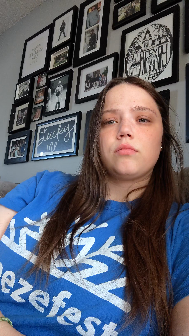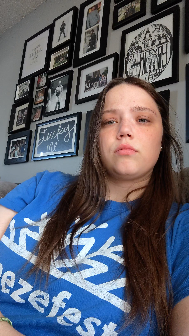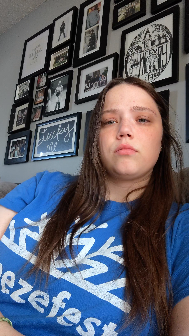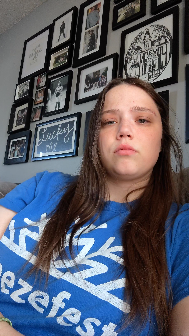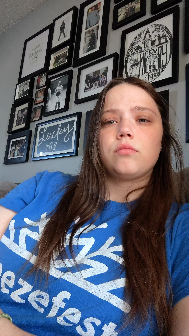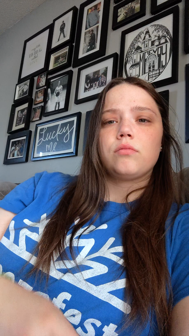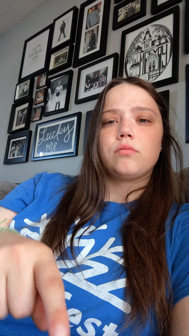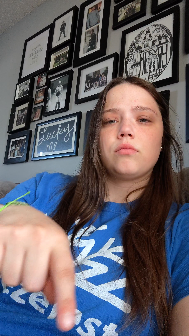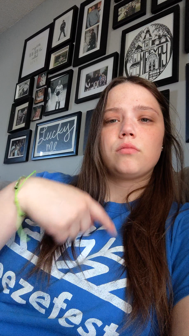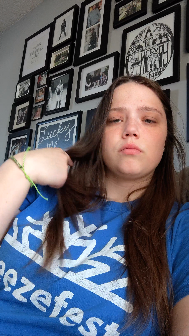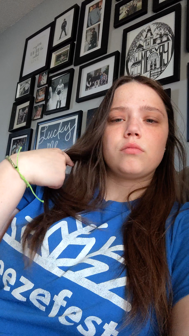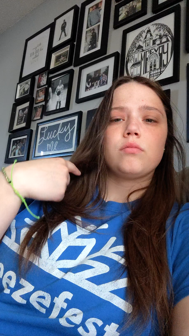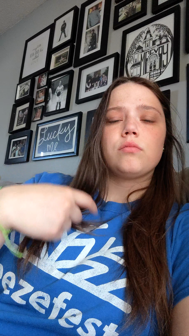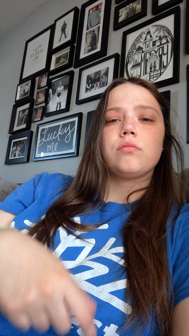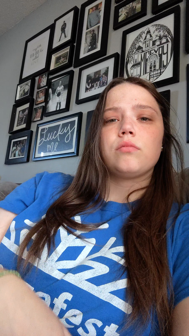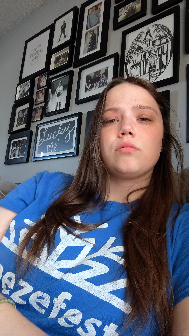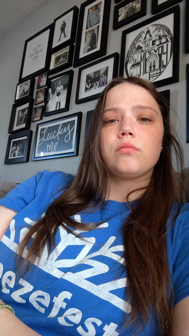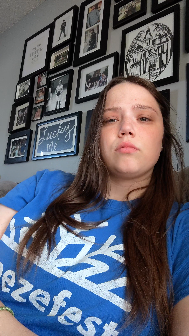long